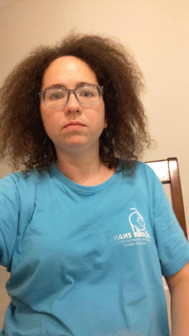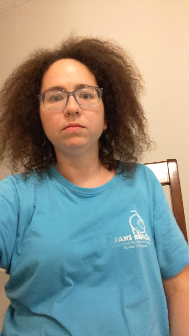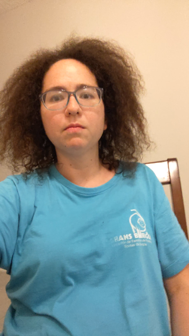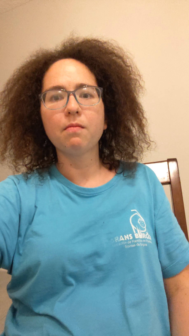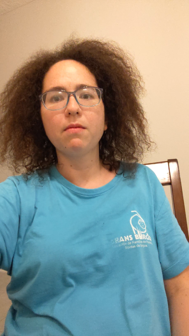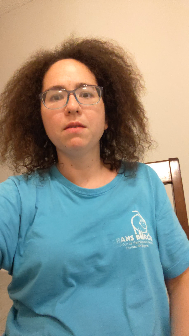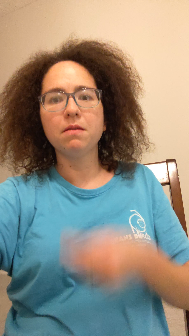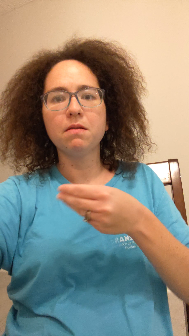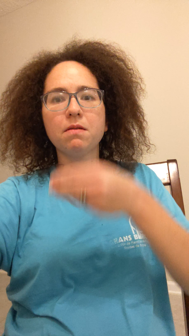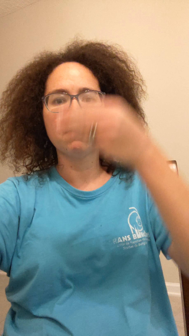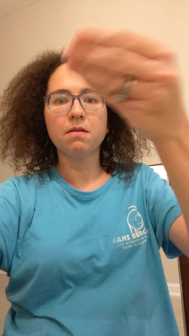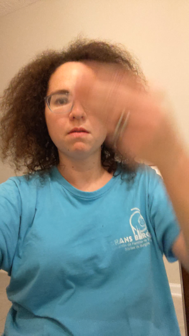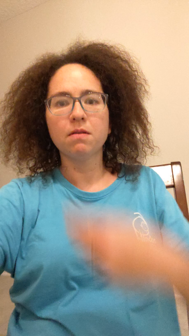buy